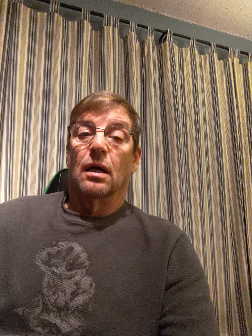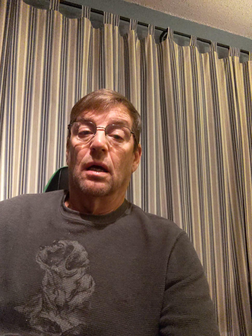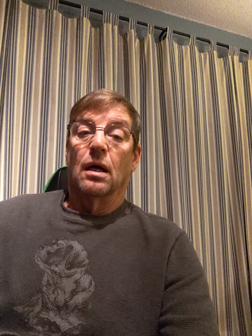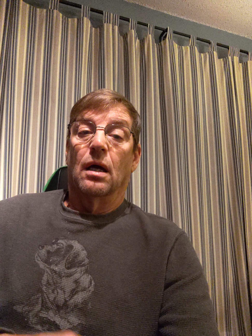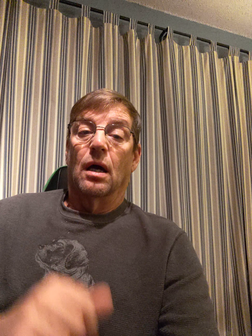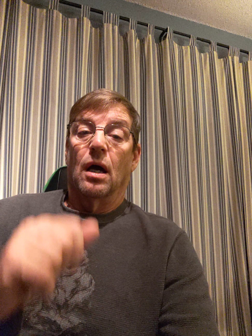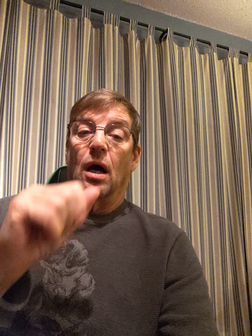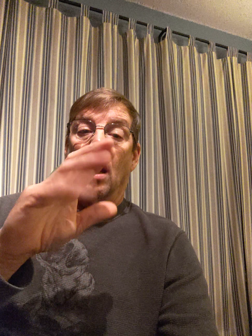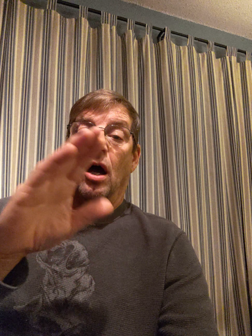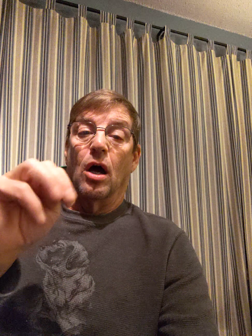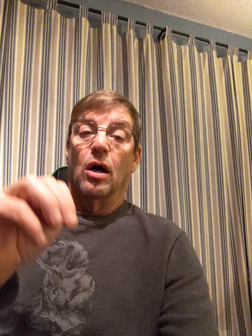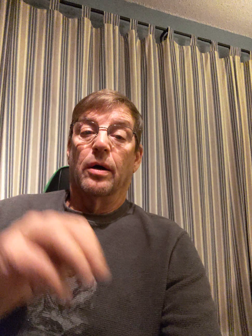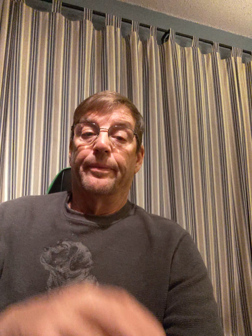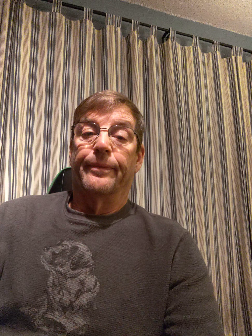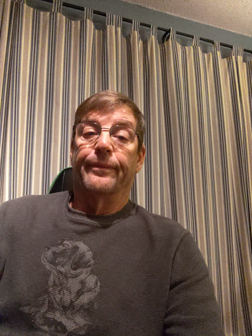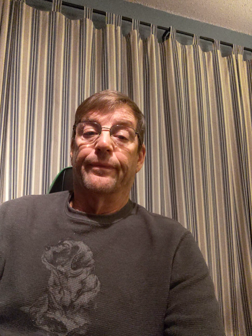arm